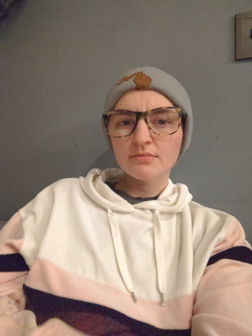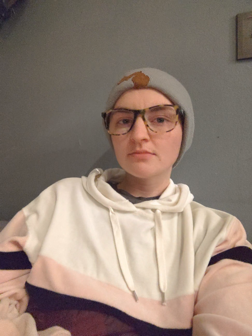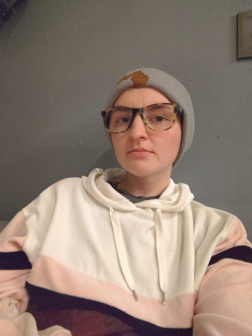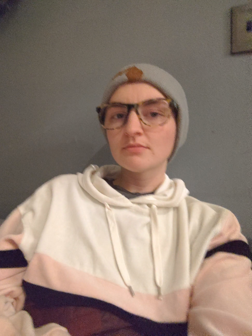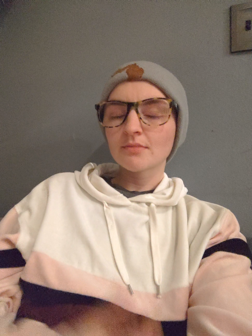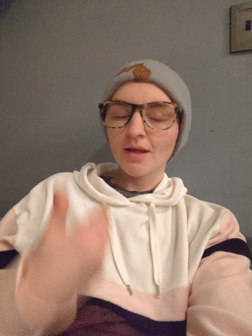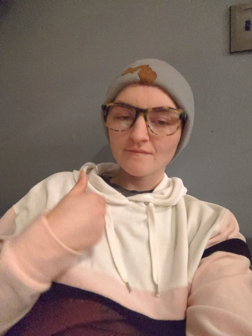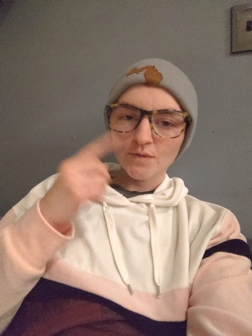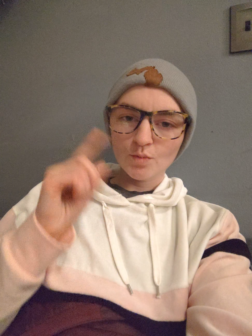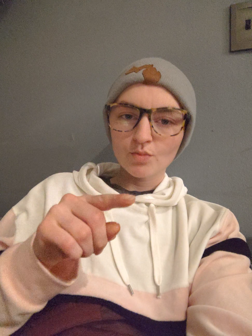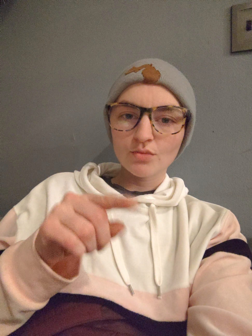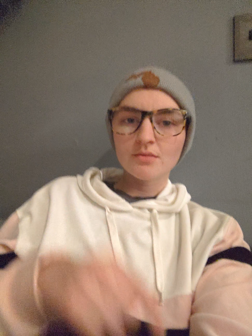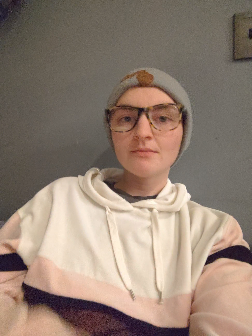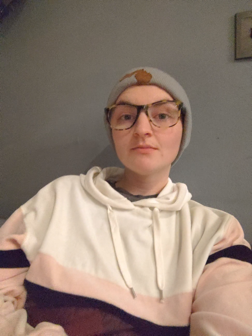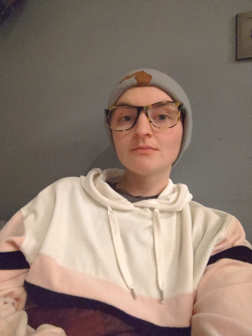have to